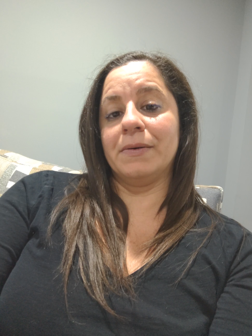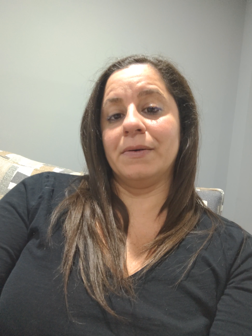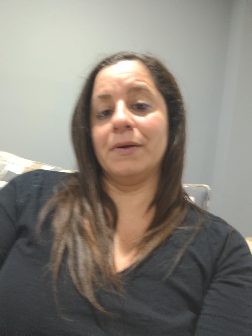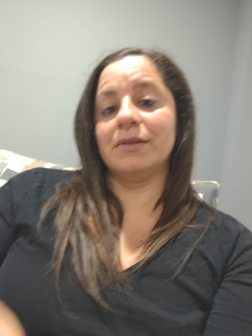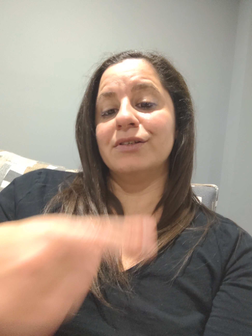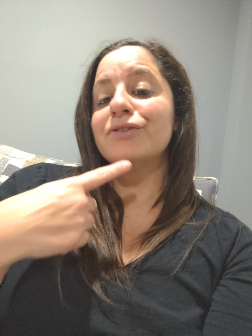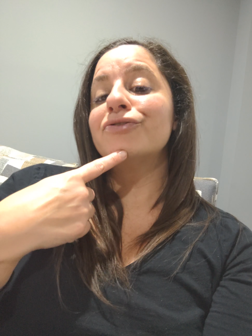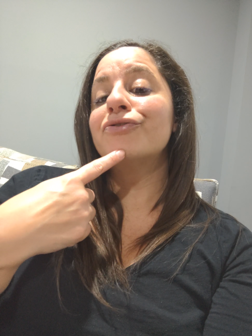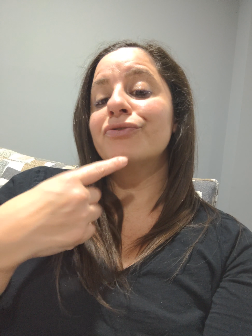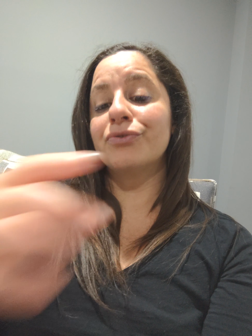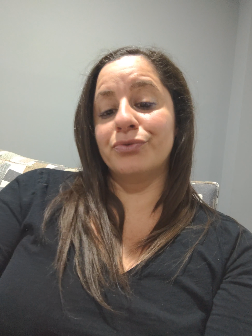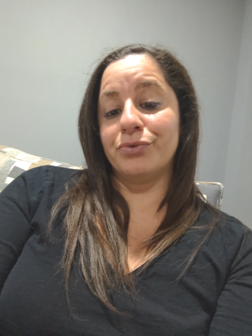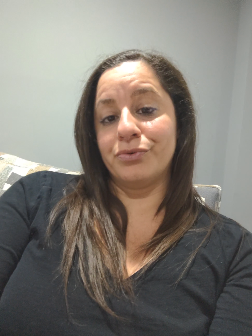chin